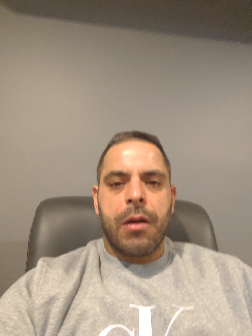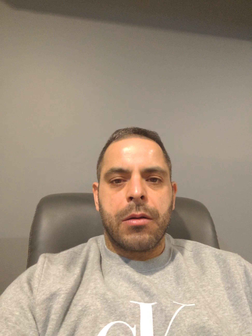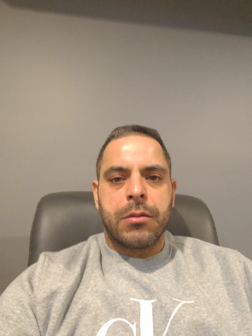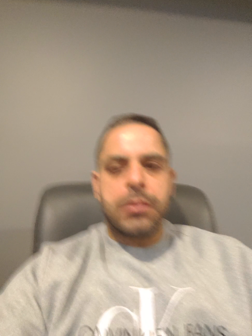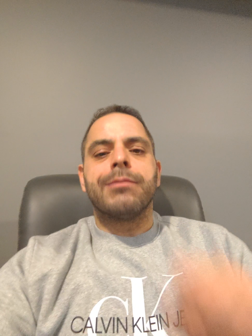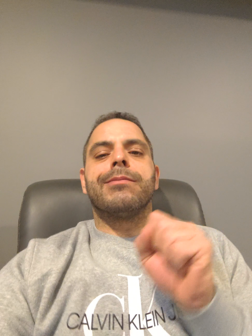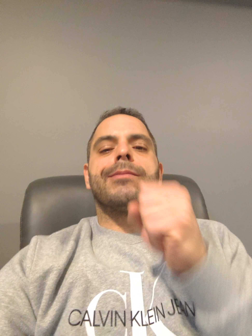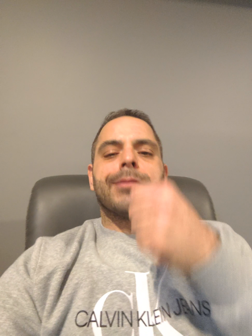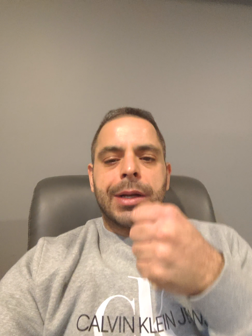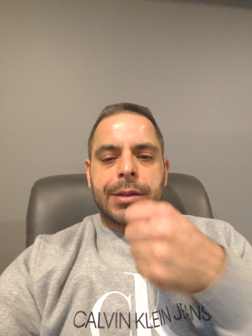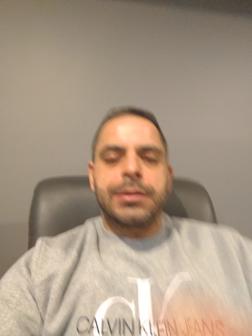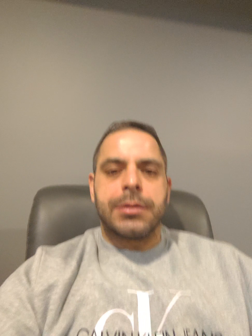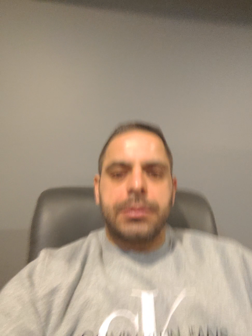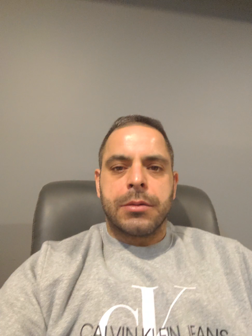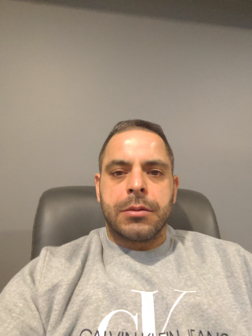make